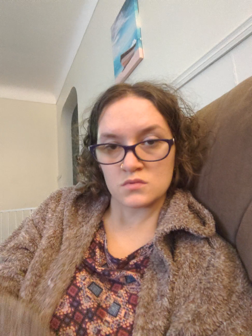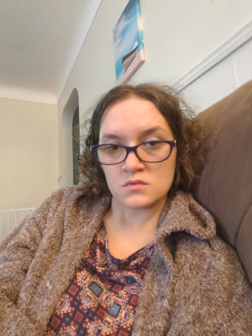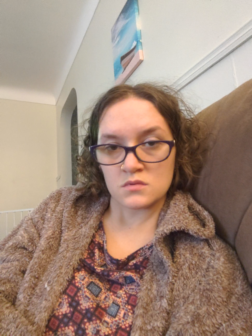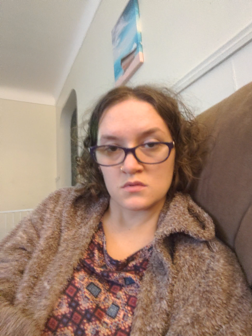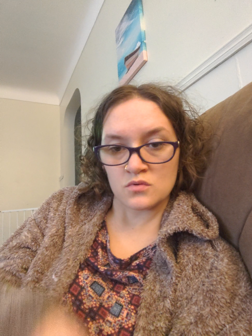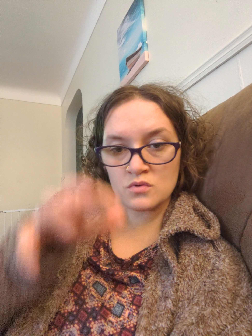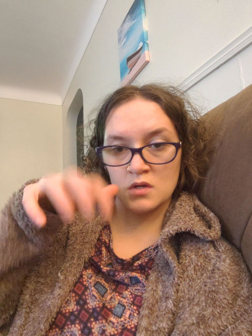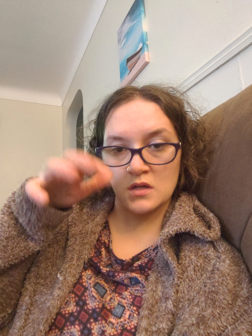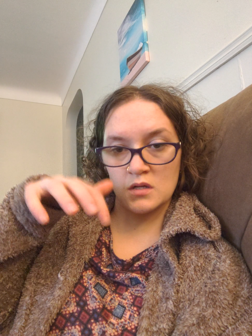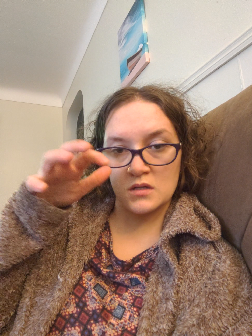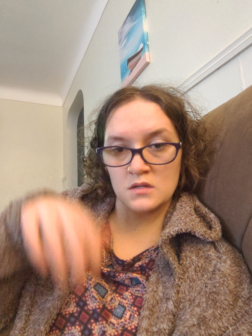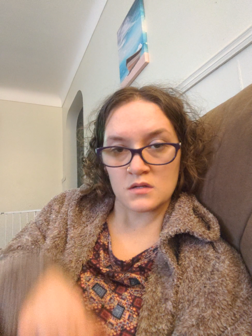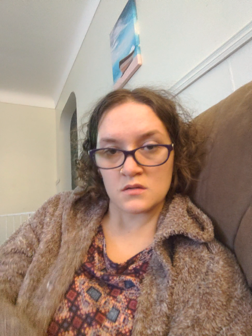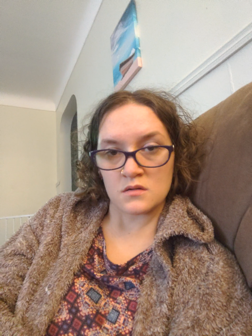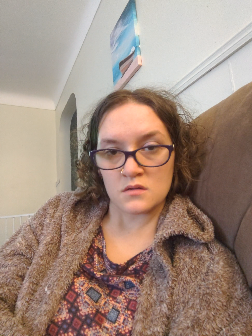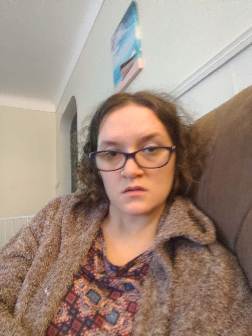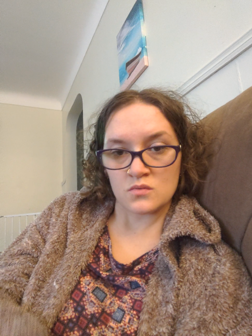rain